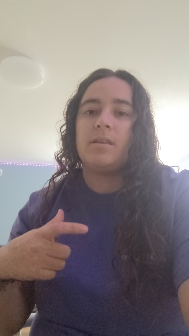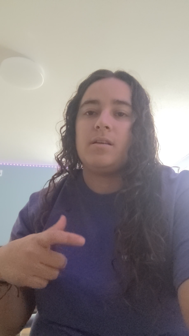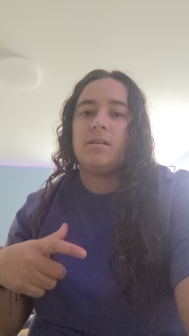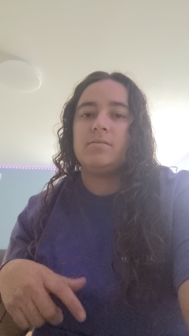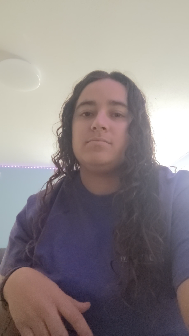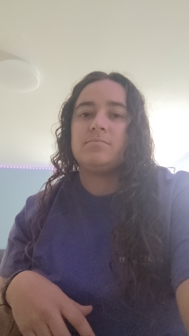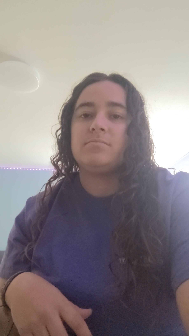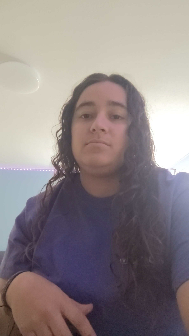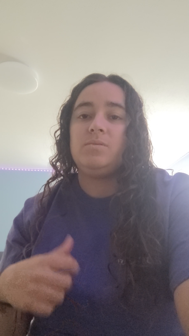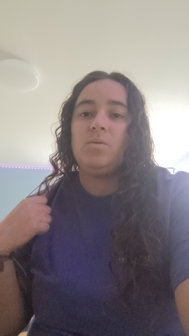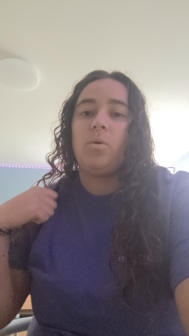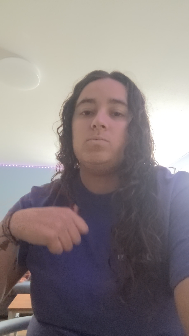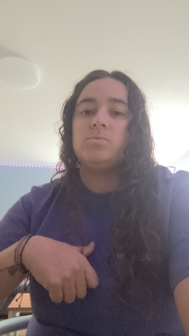coats